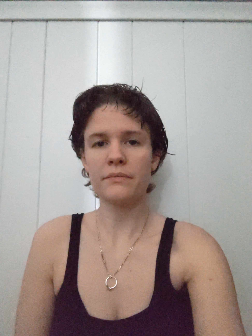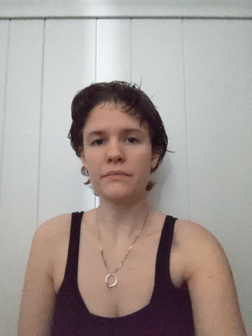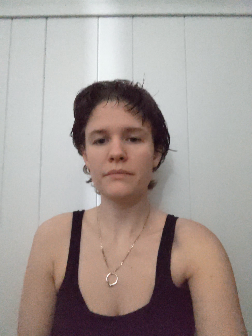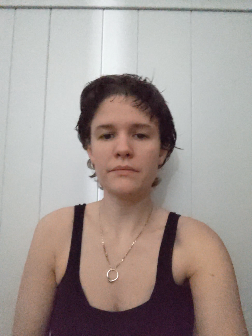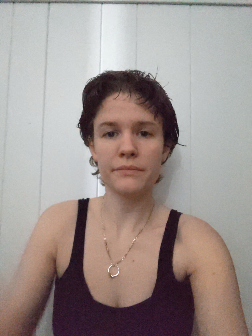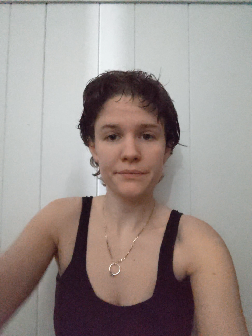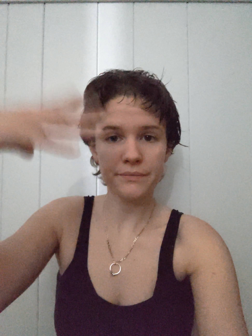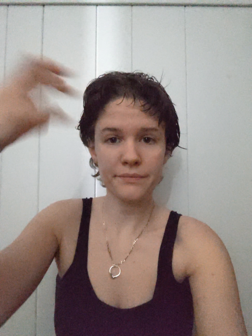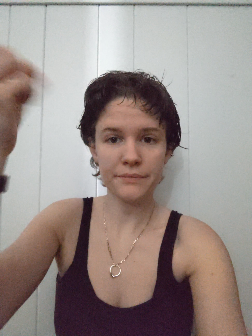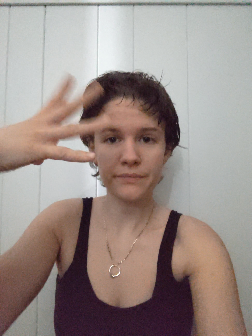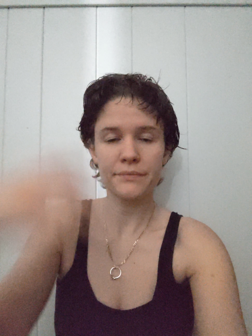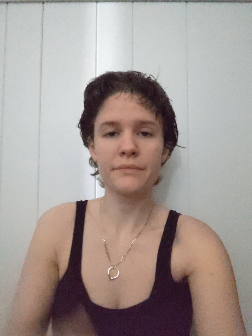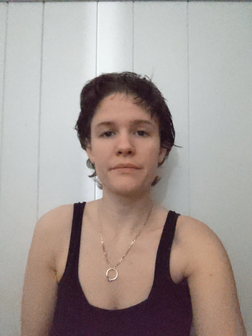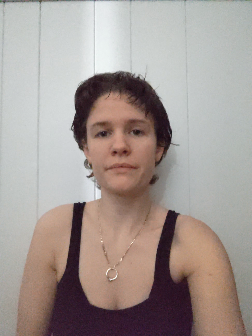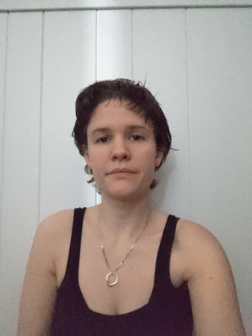shower